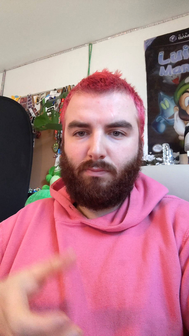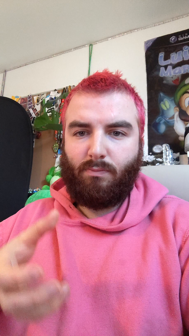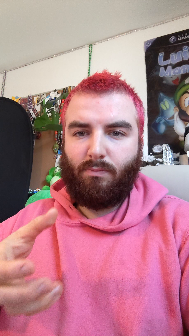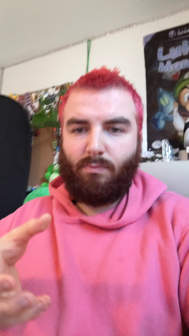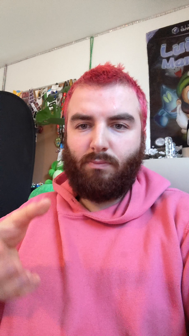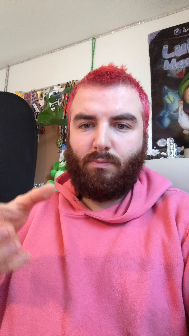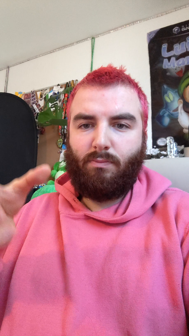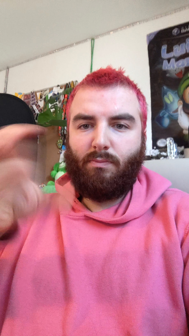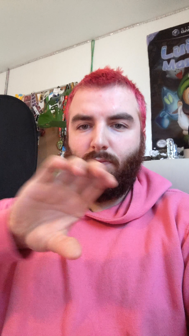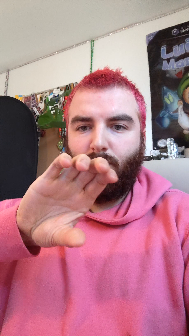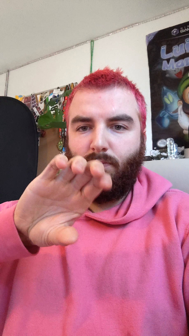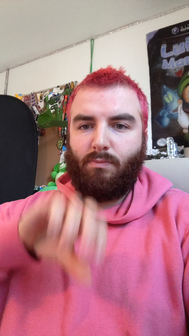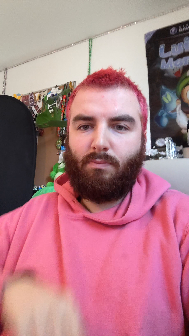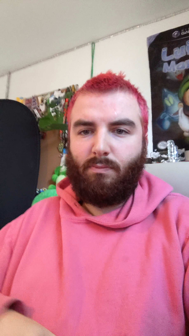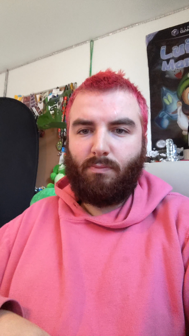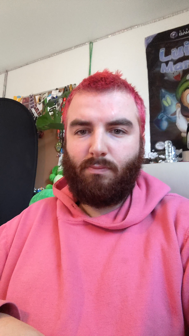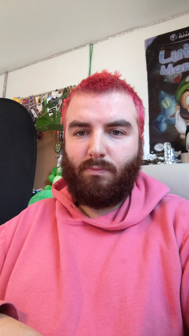dump